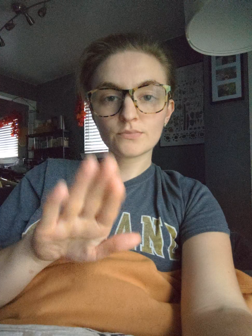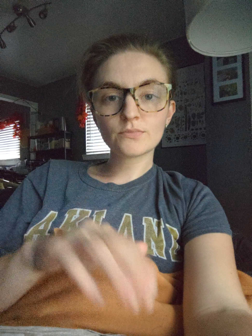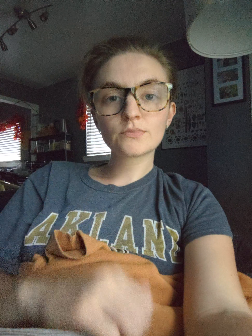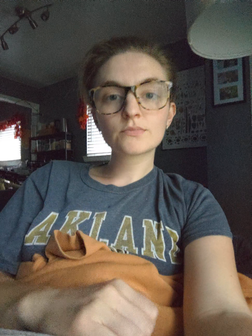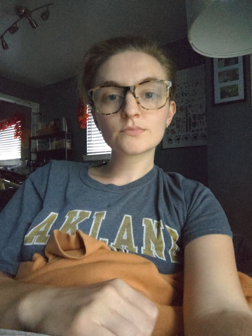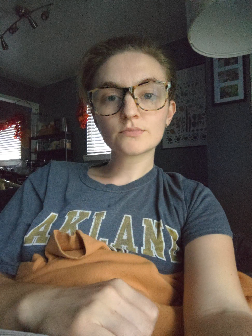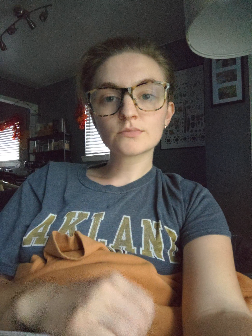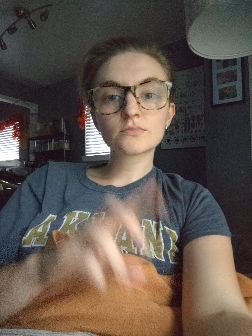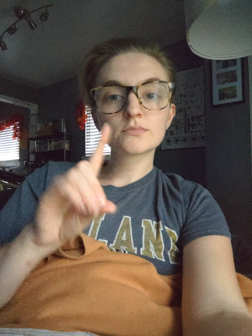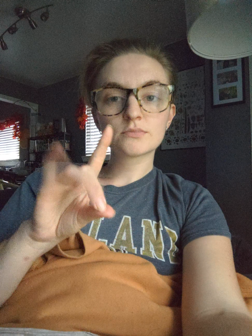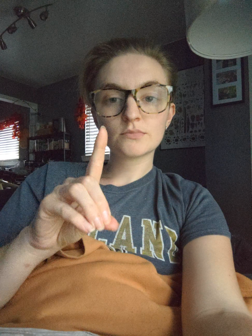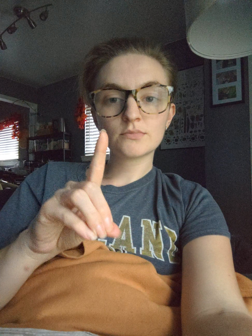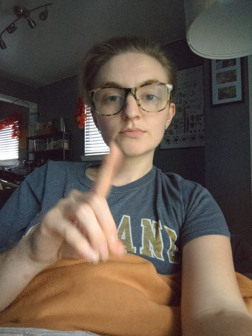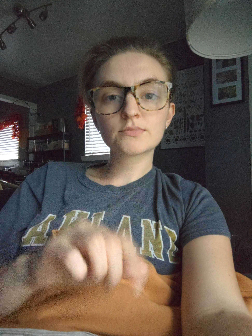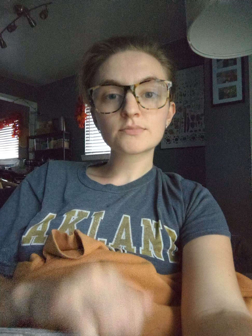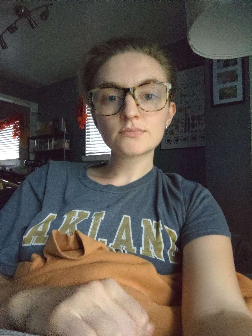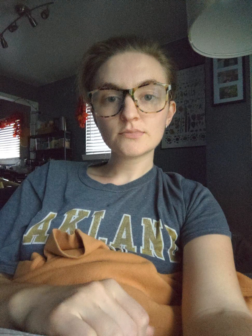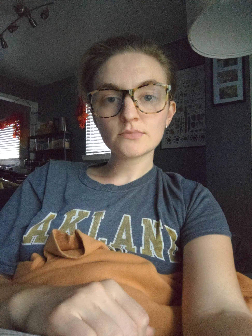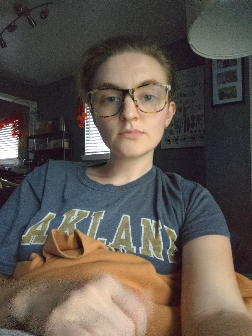did